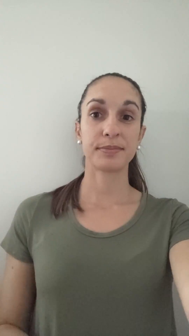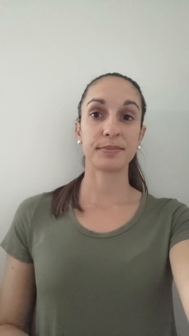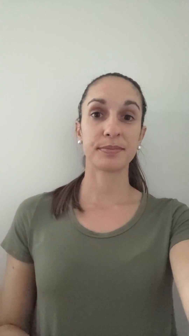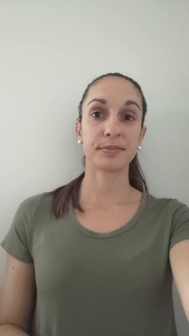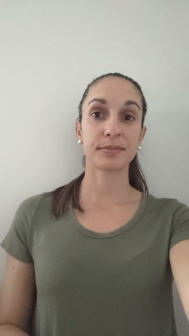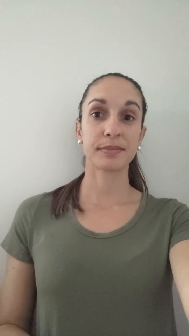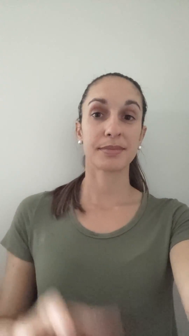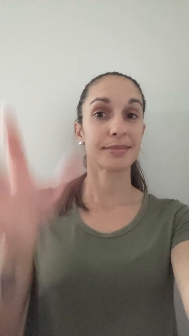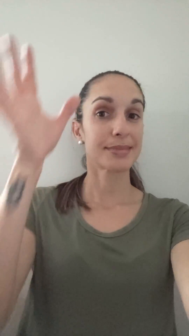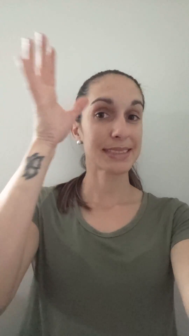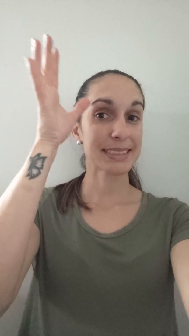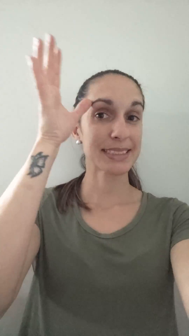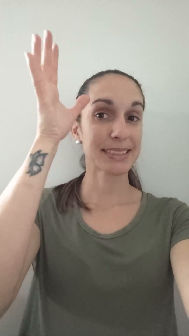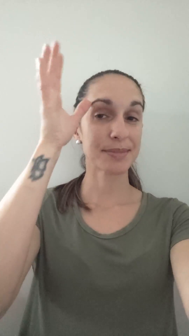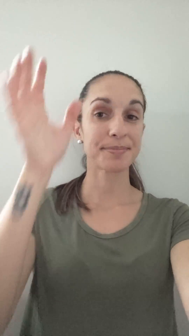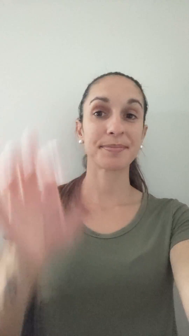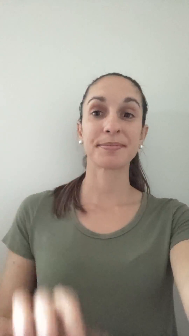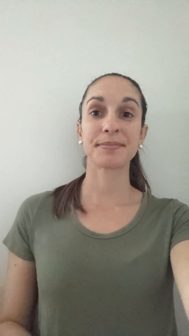daddy